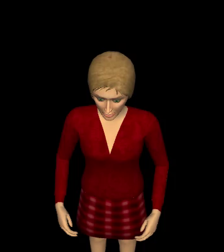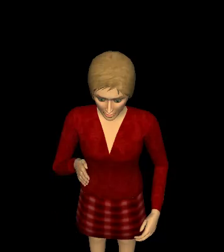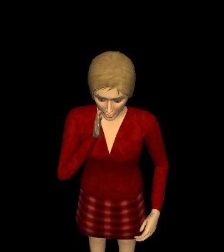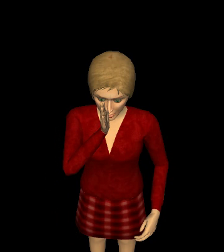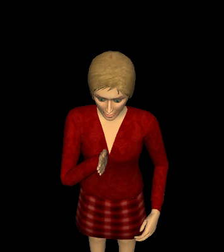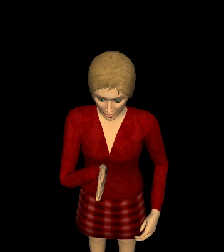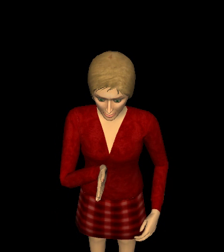مباشرة